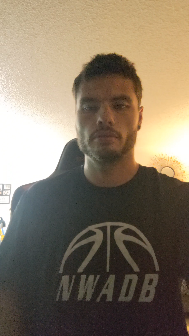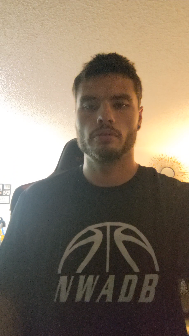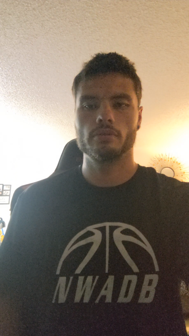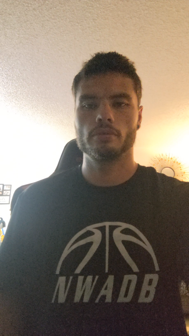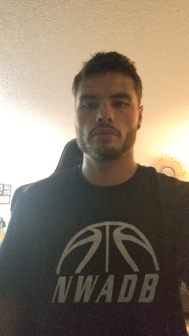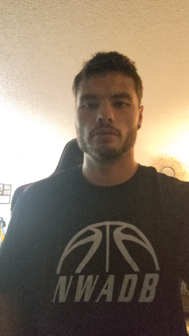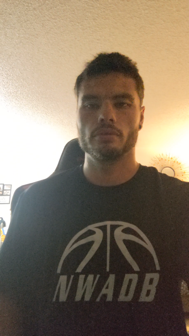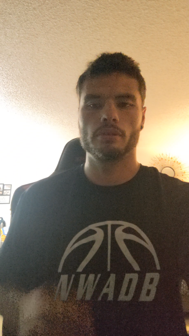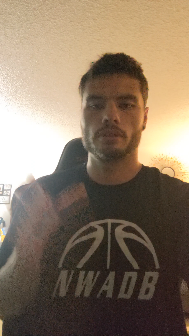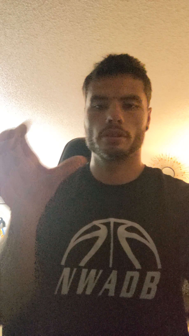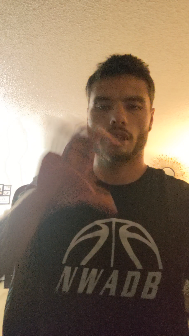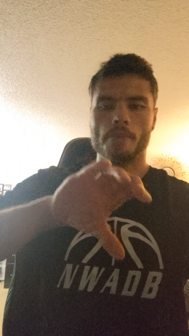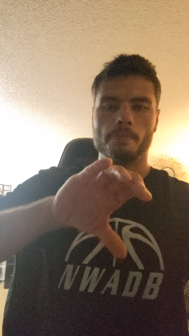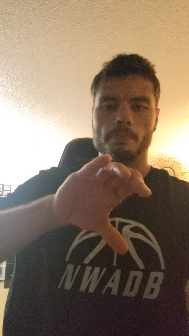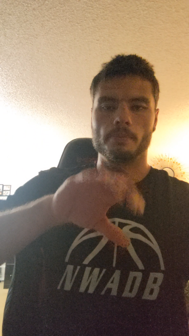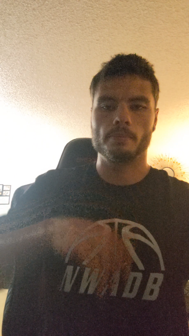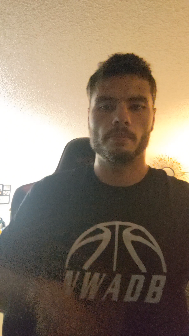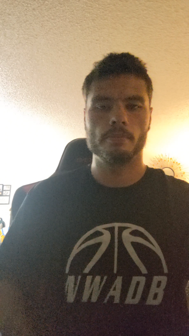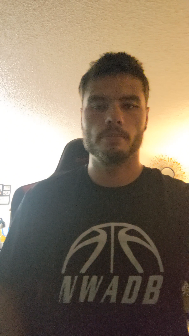dump